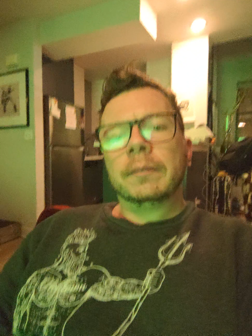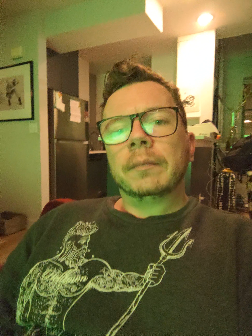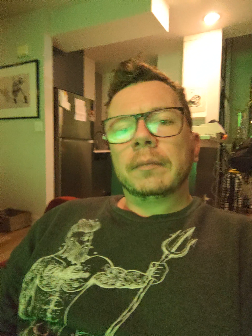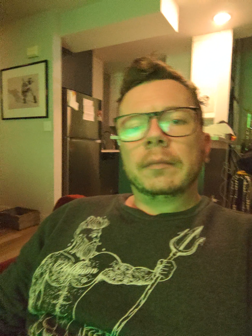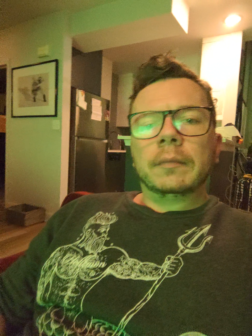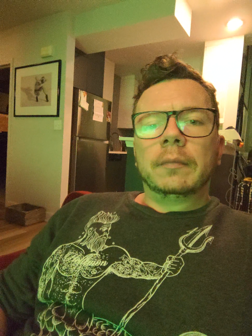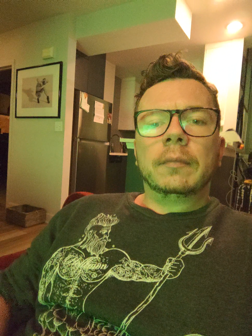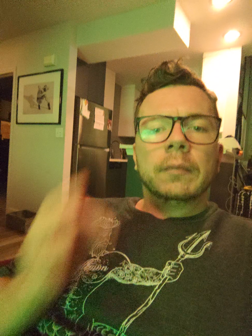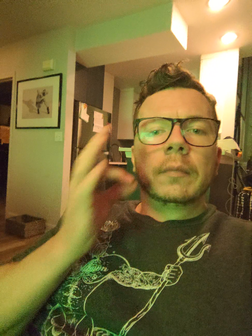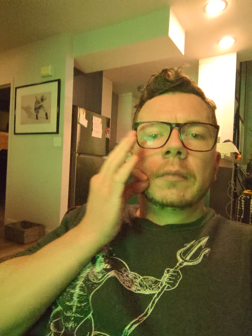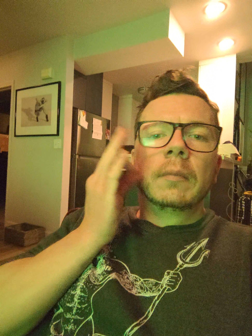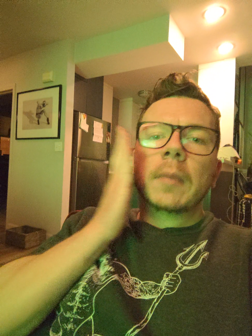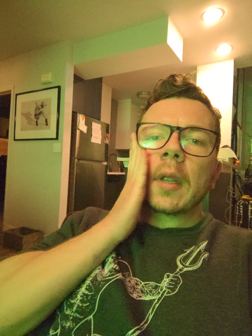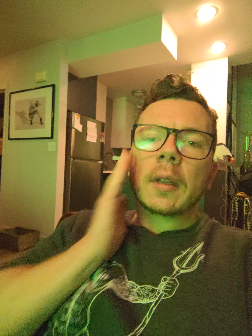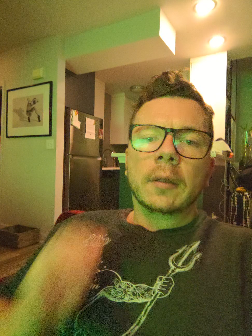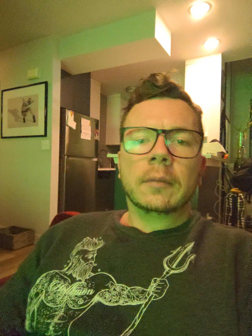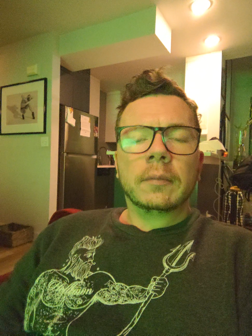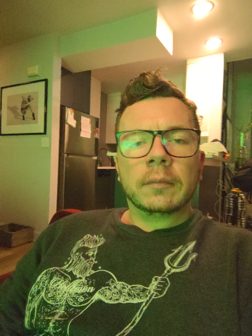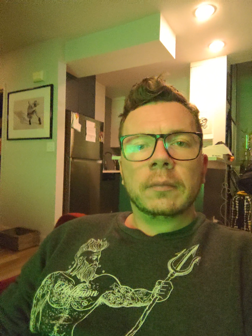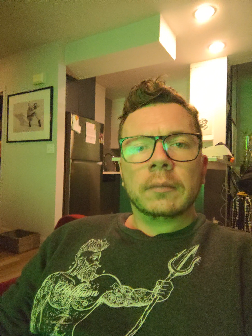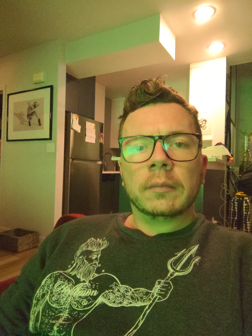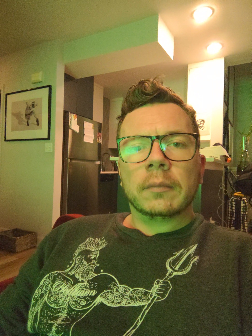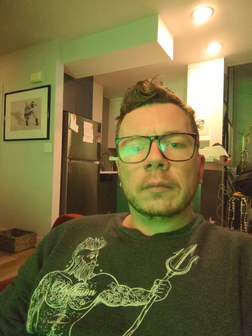bee